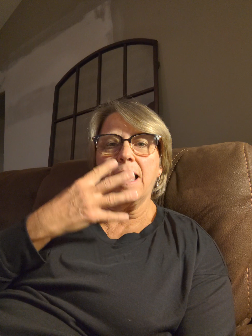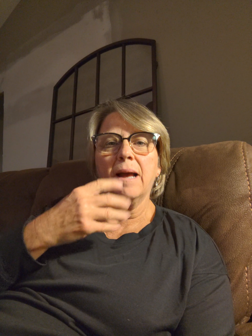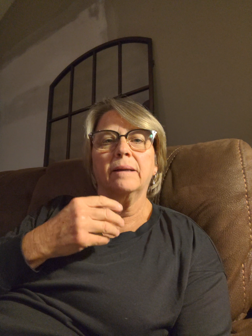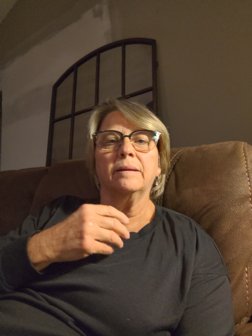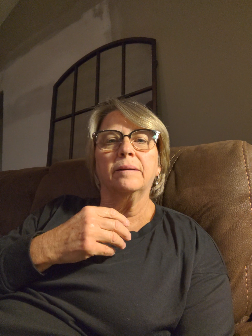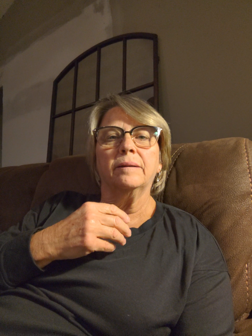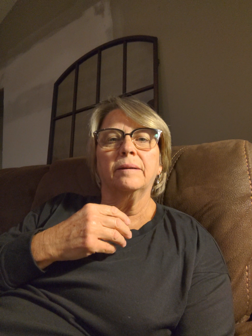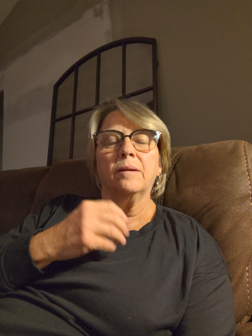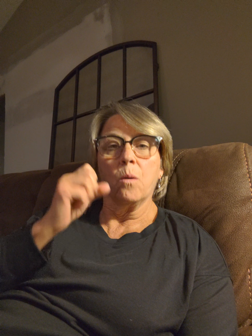snack